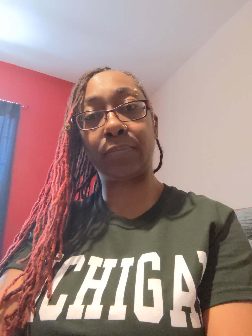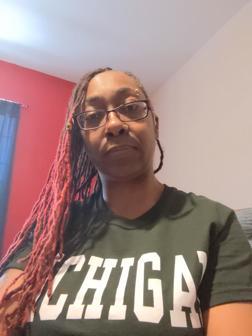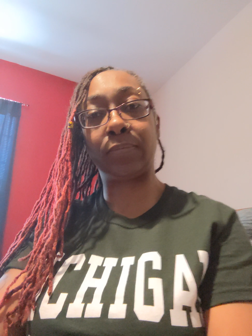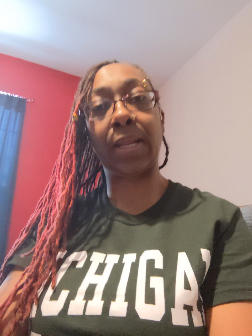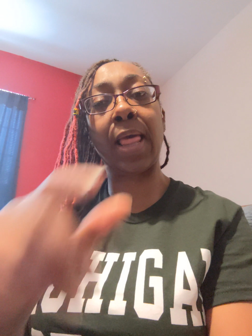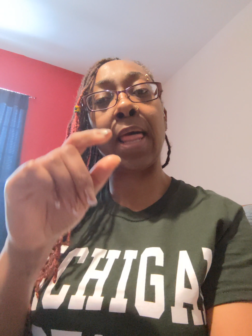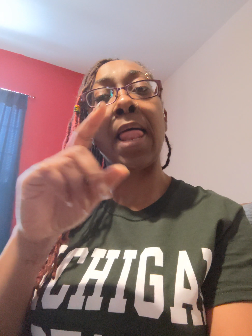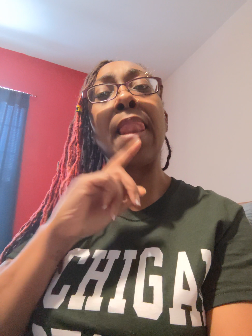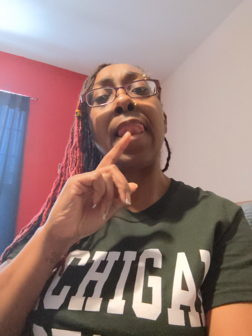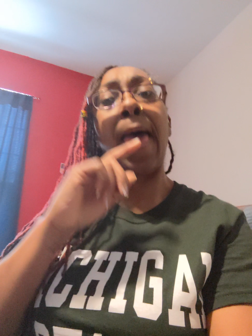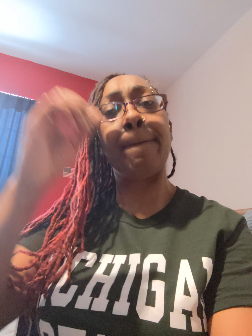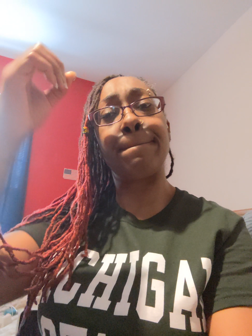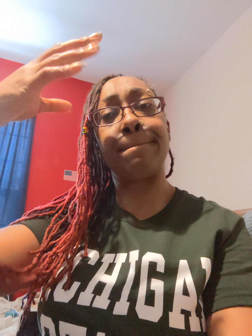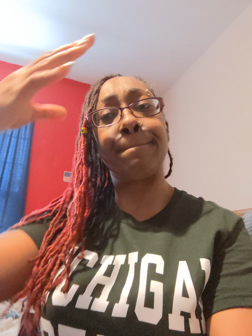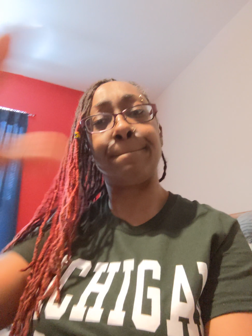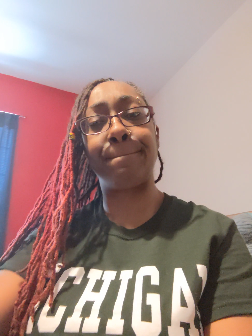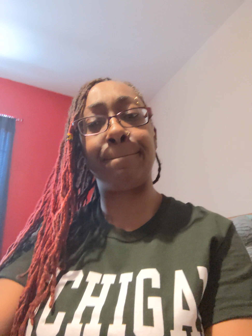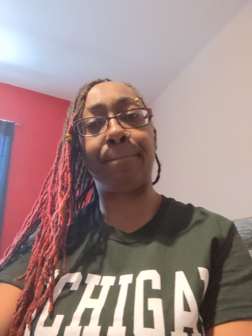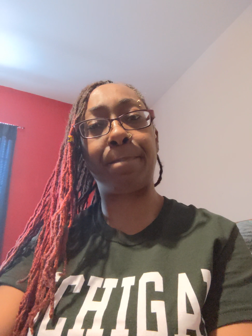lamp